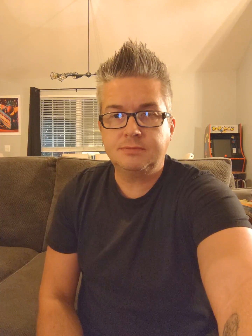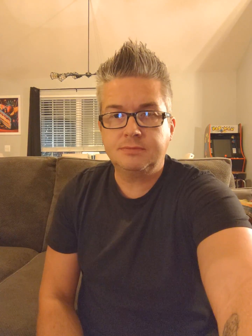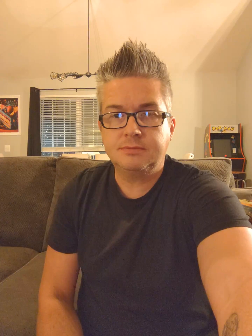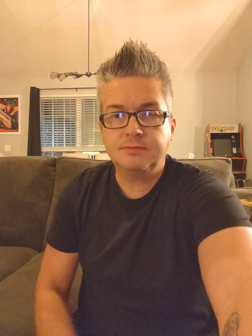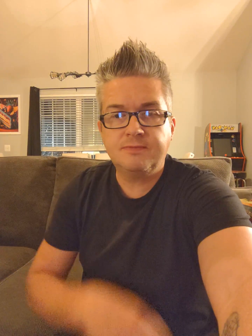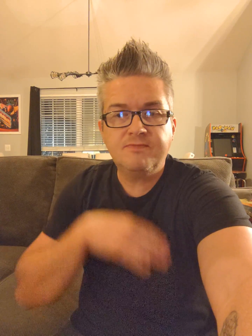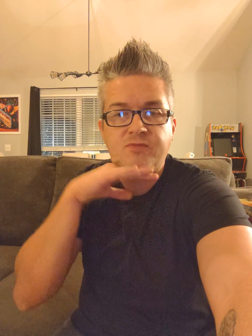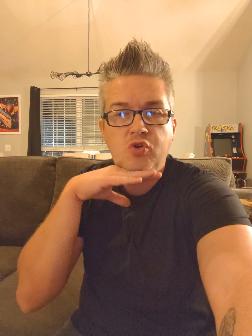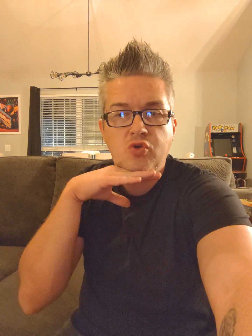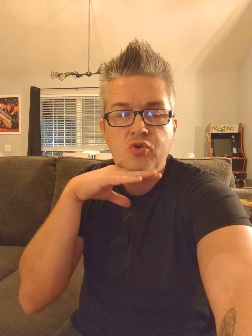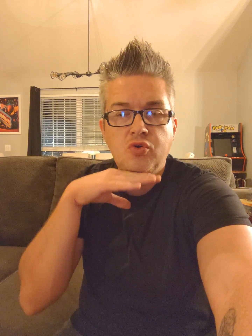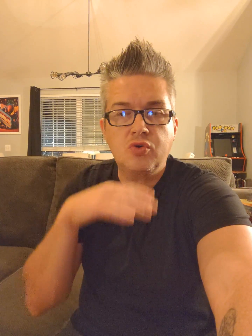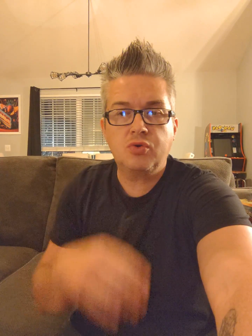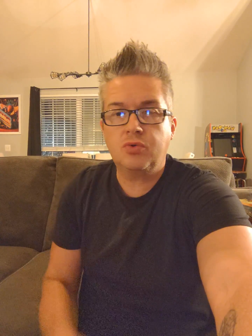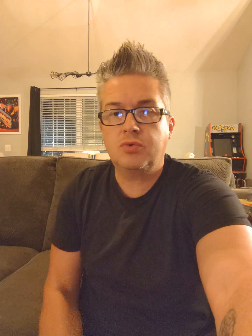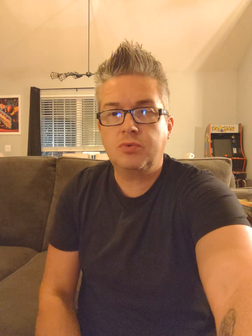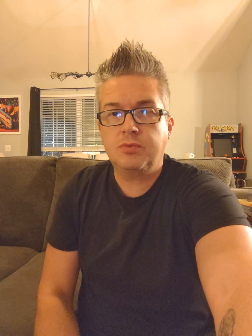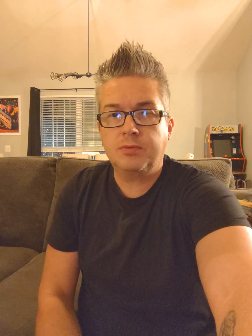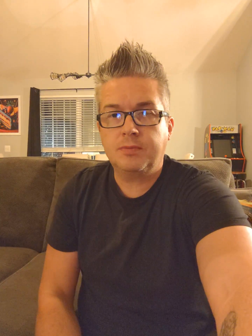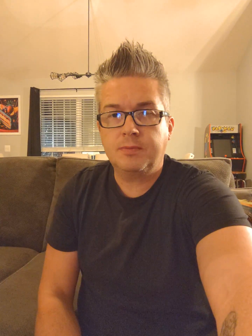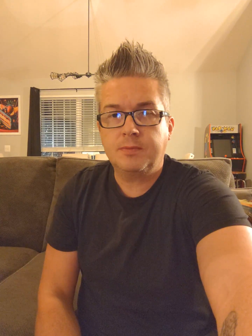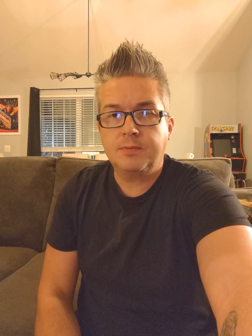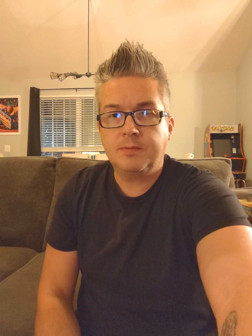full